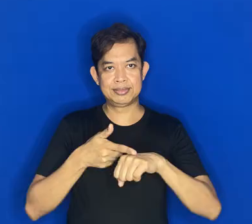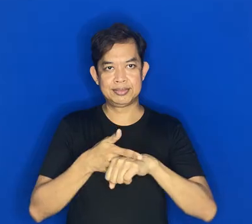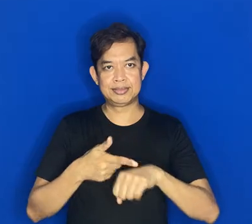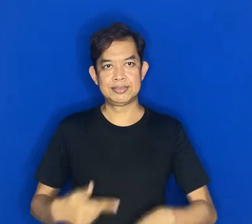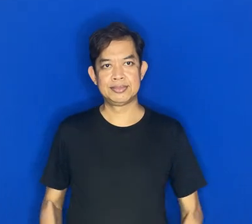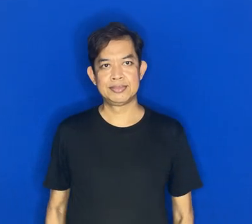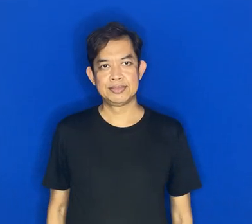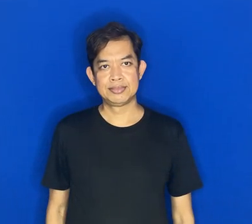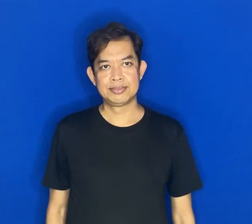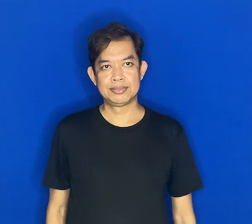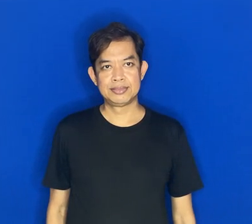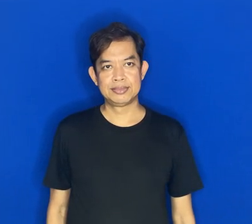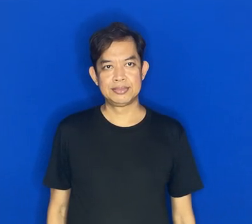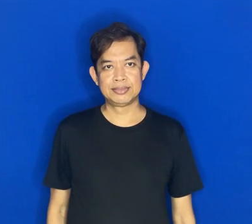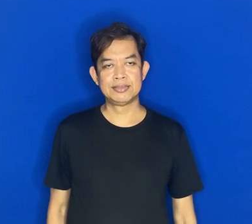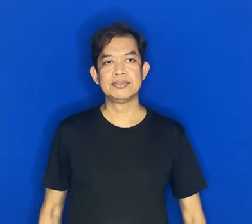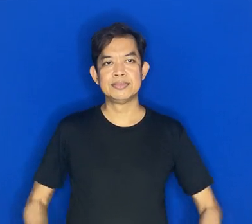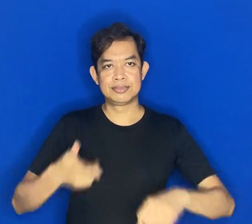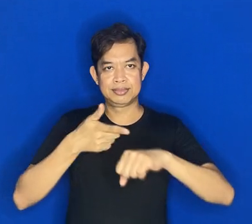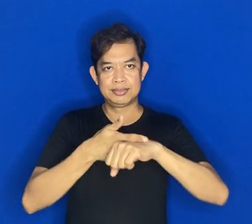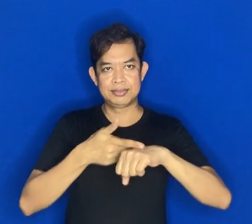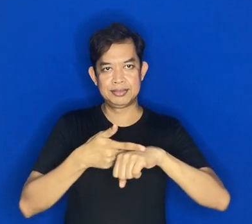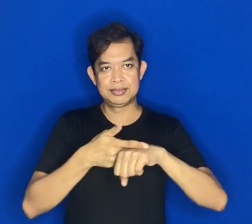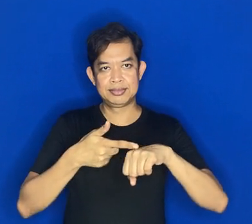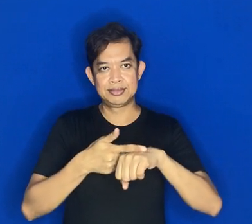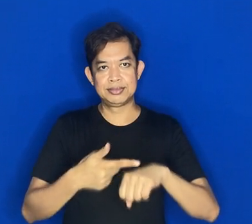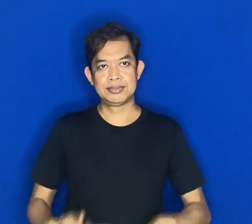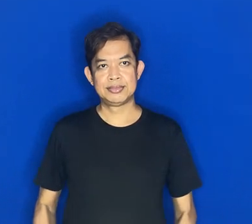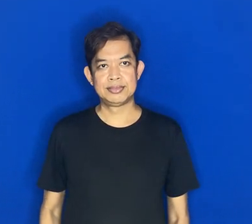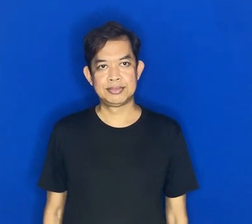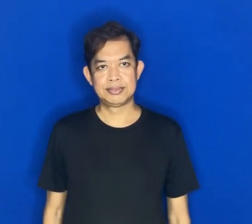gray